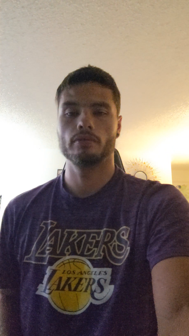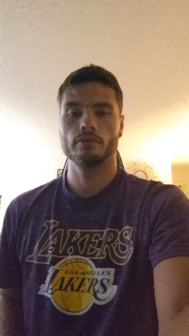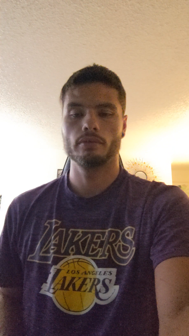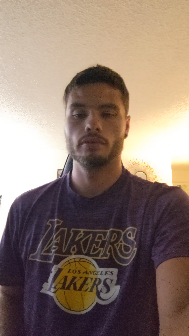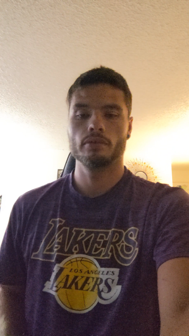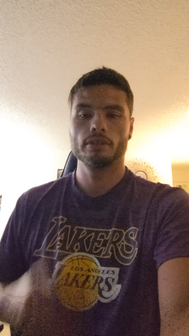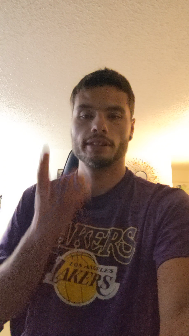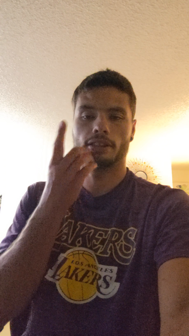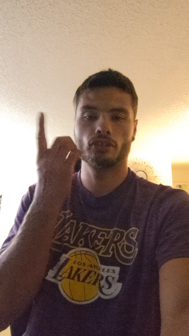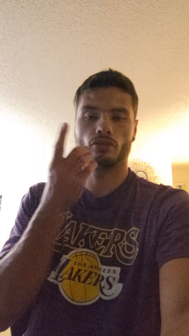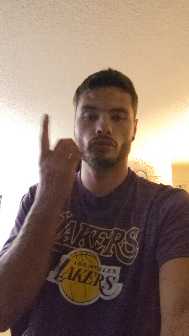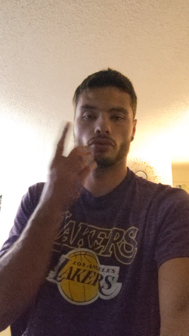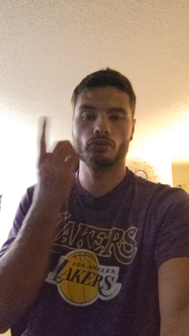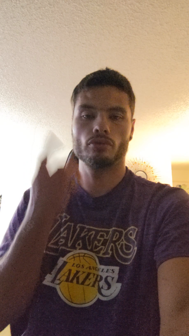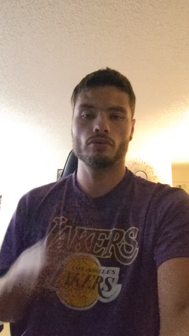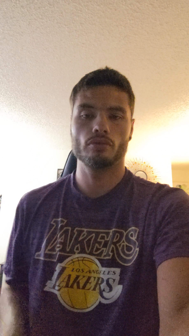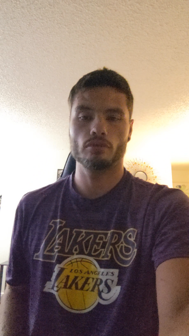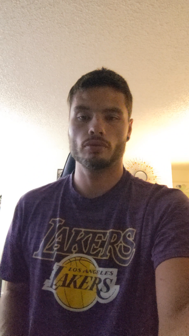dinner